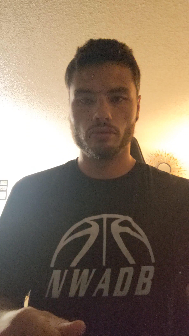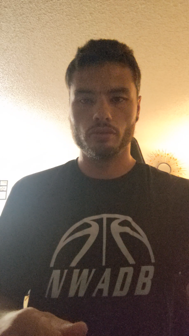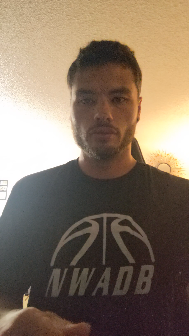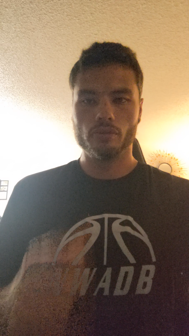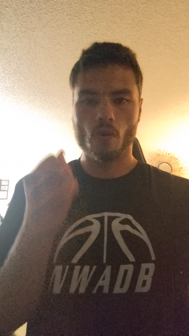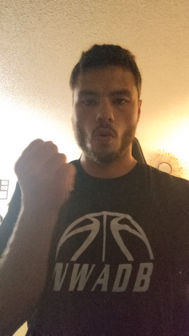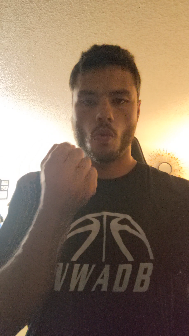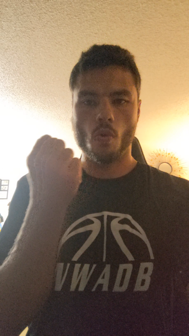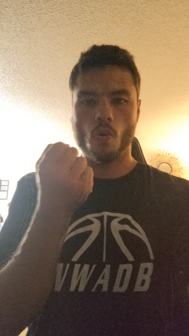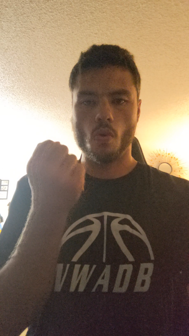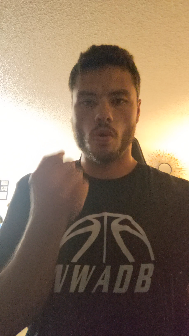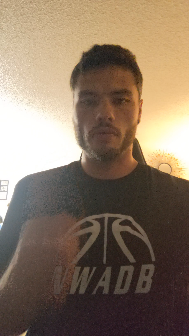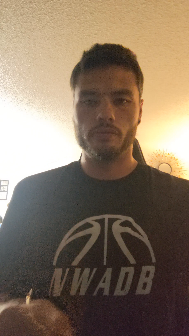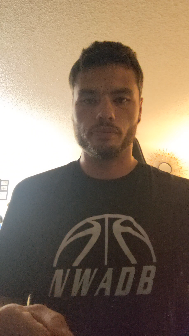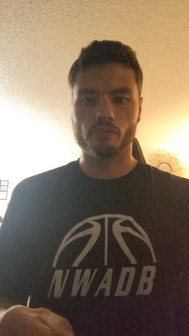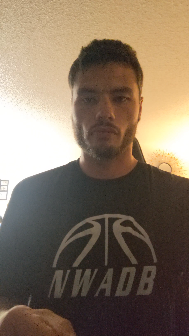hold